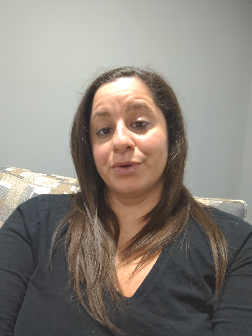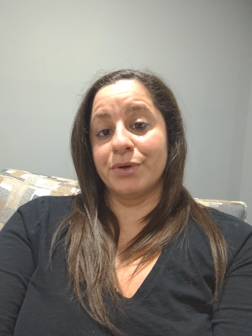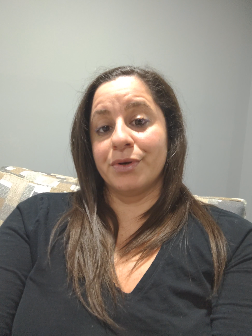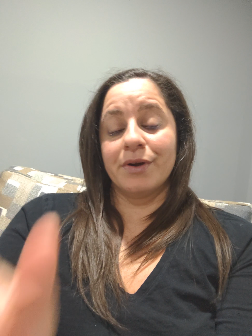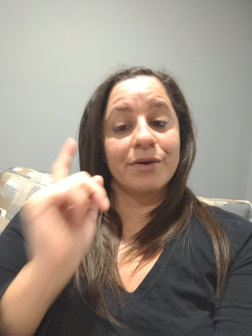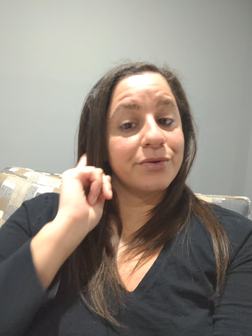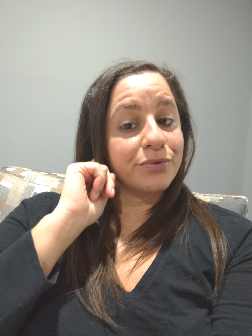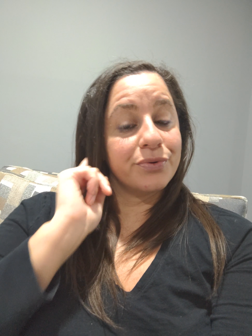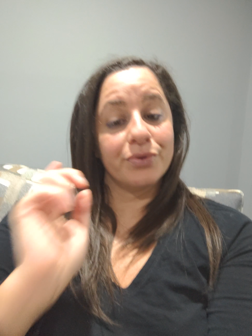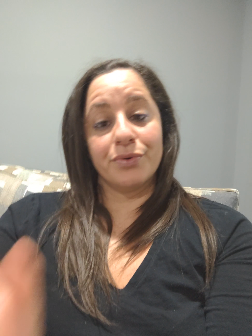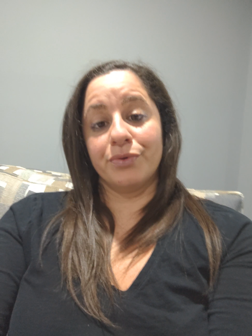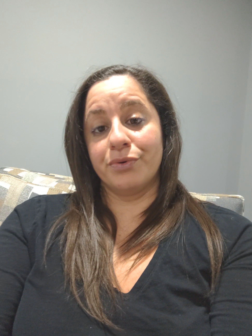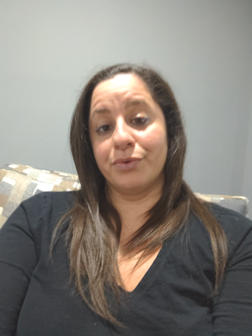ear